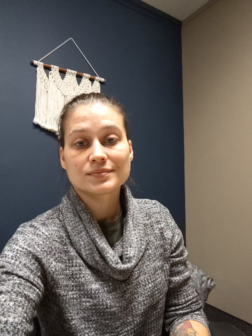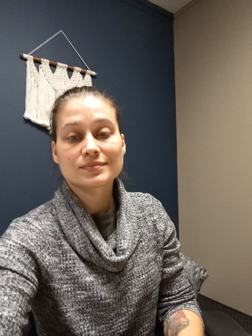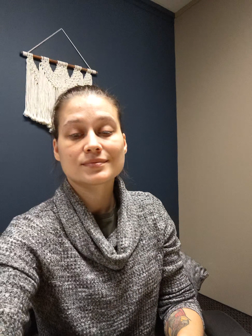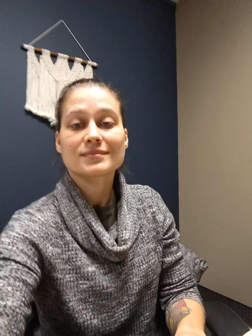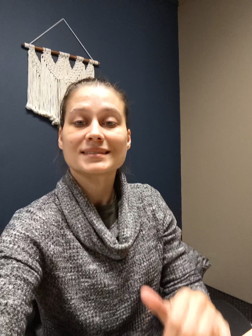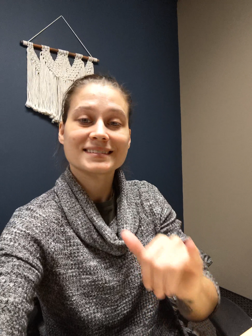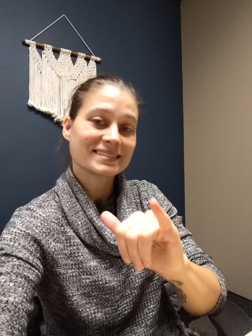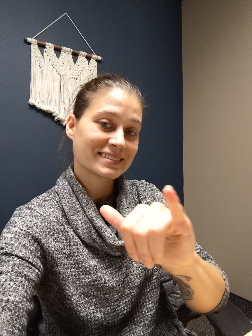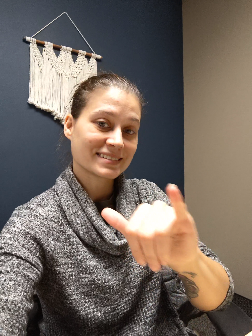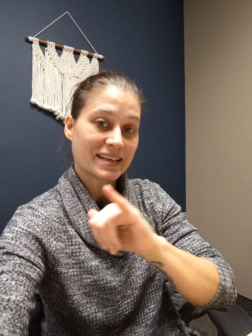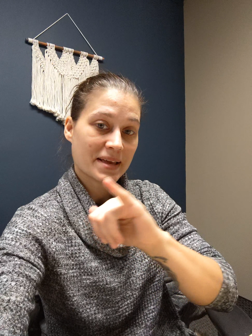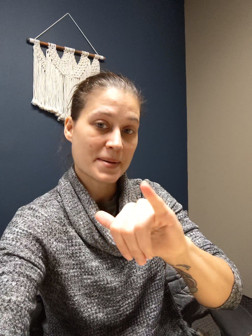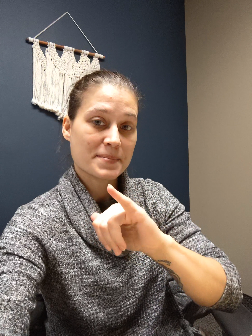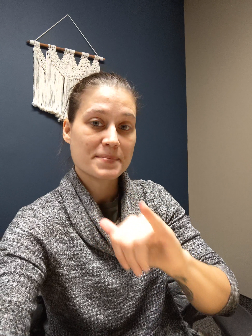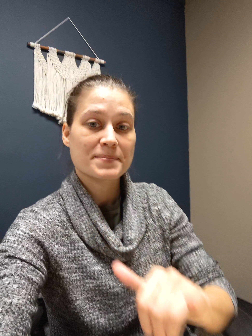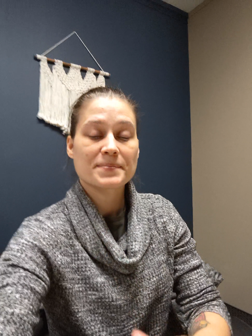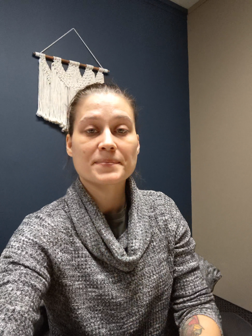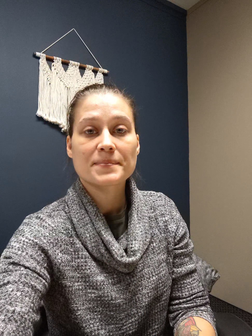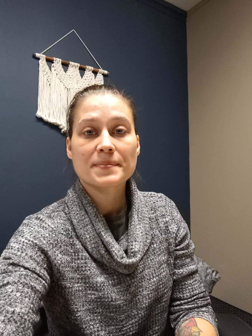same